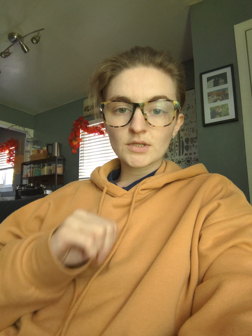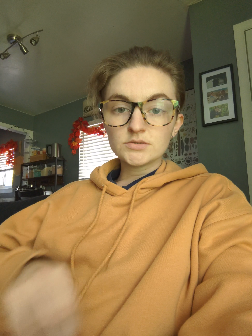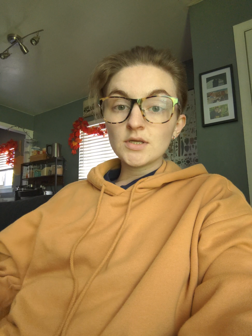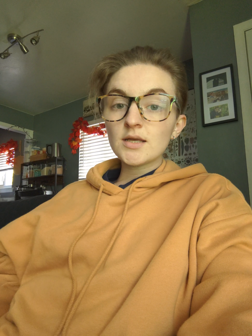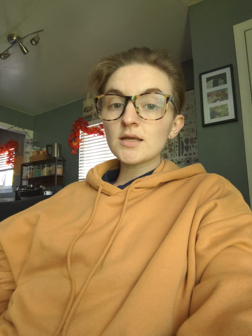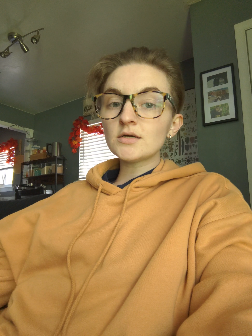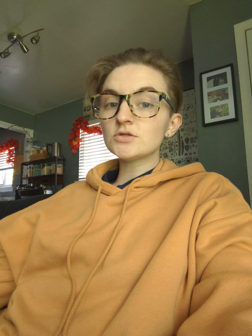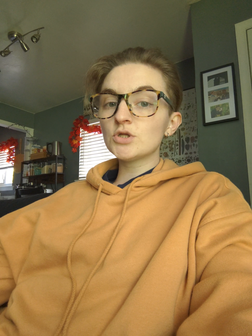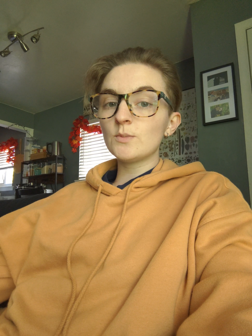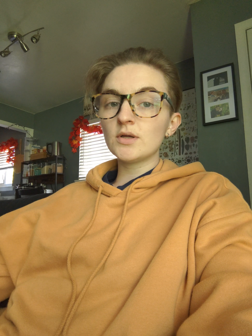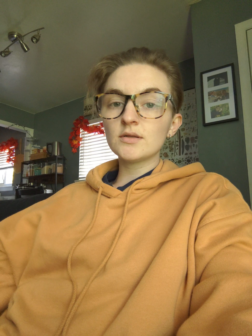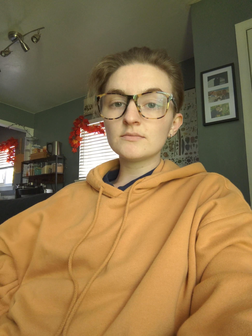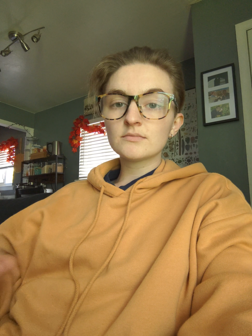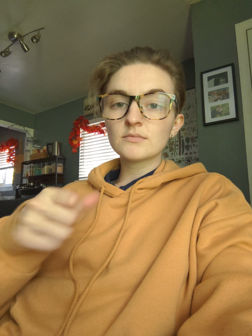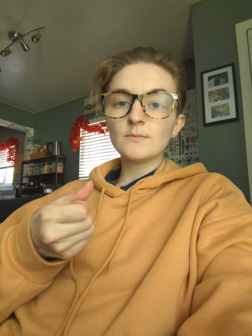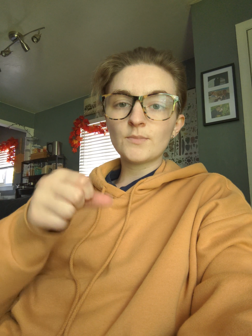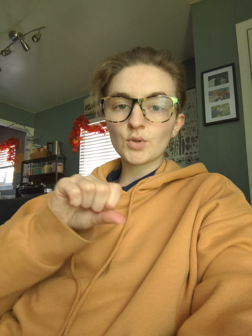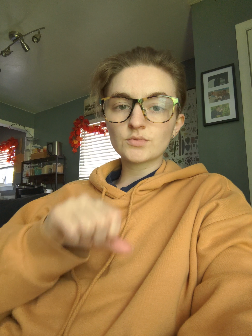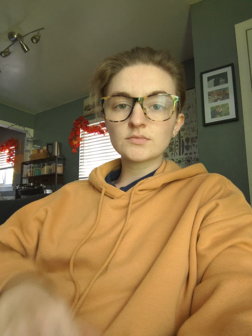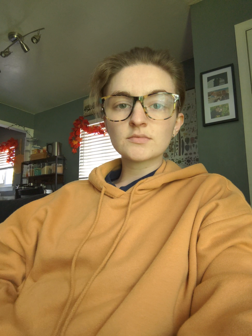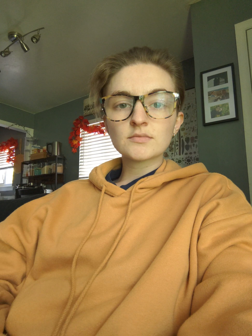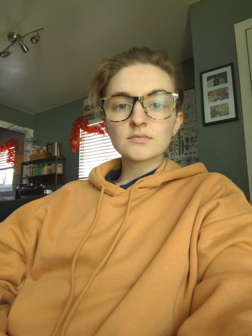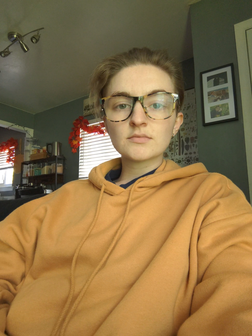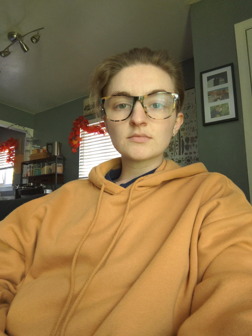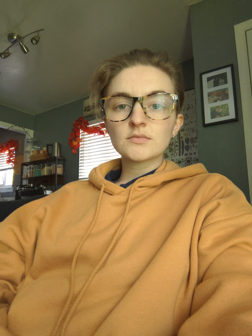pour